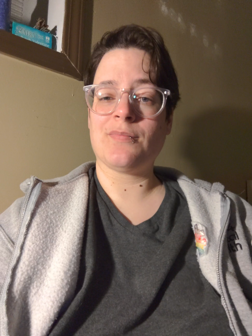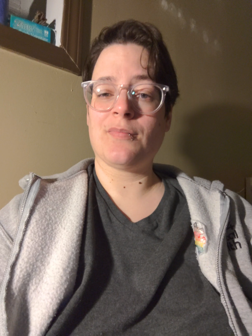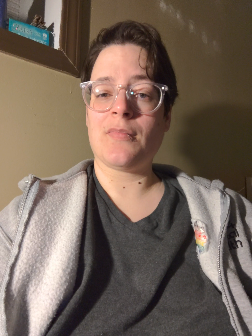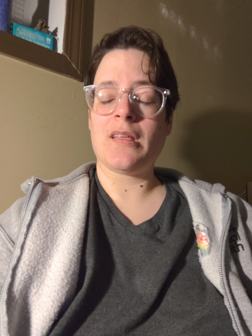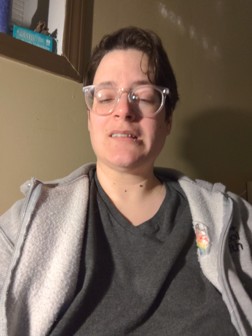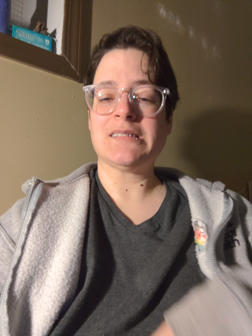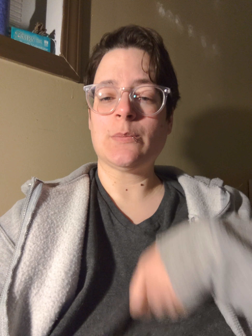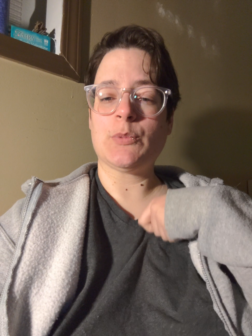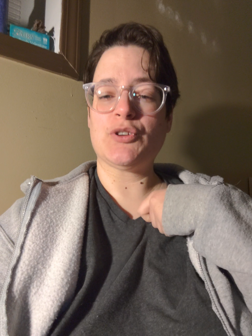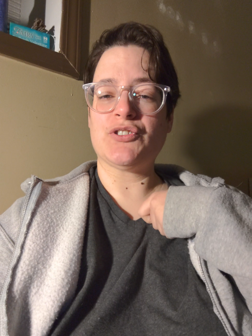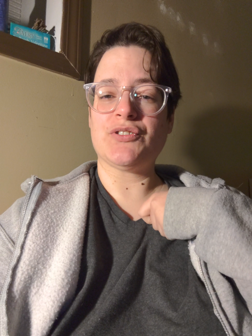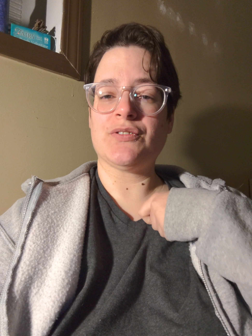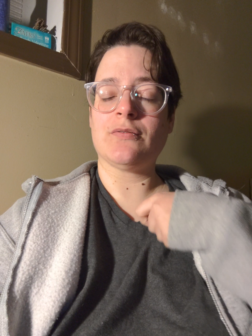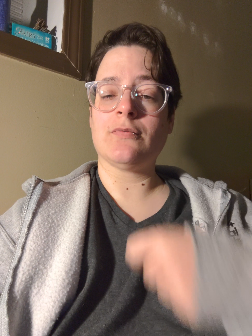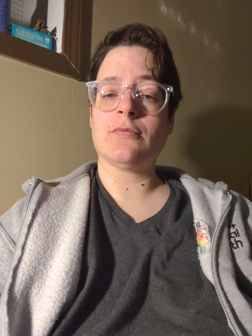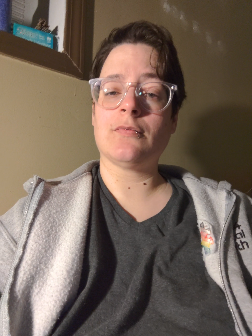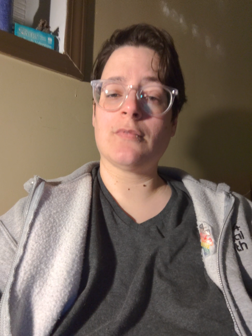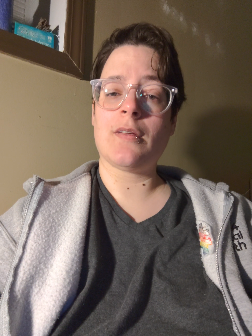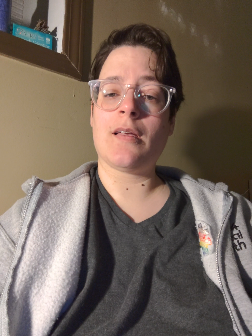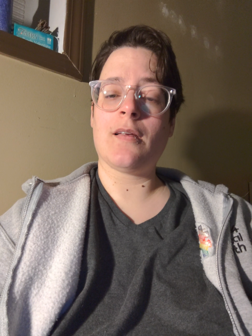zipper